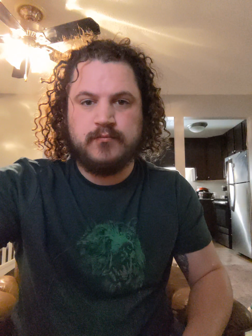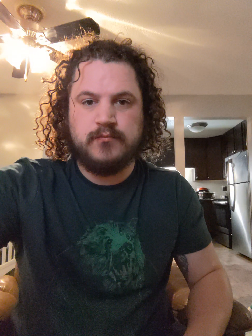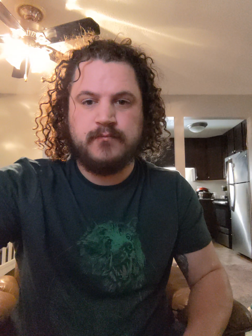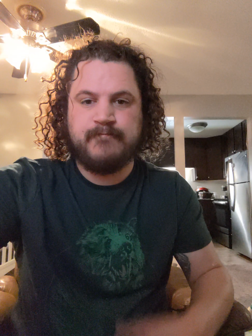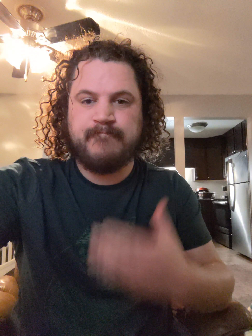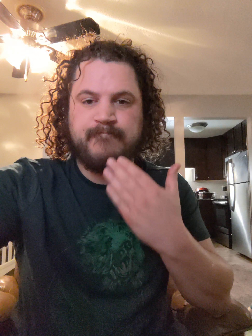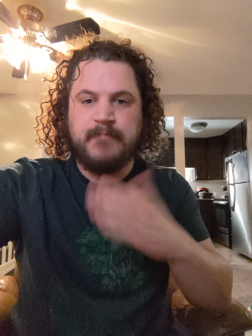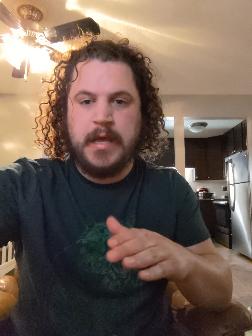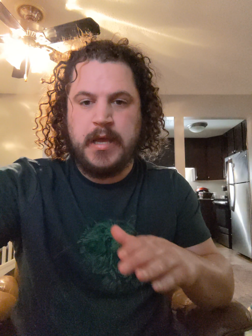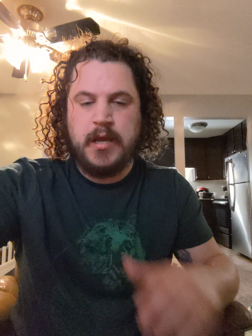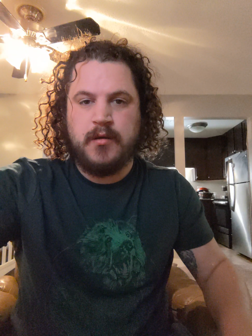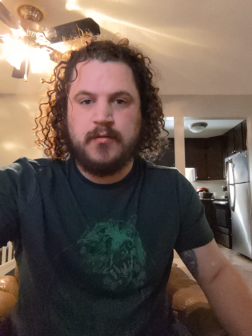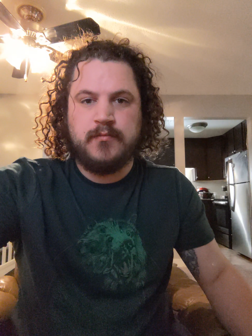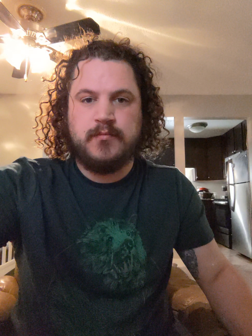bad